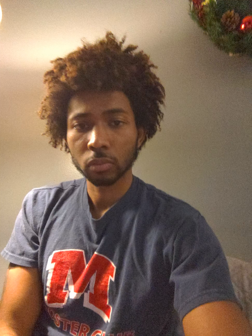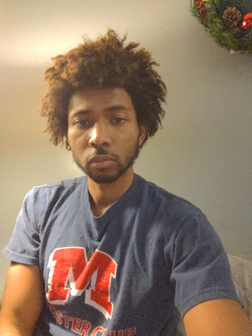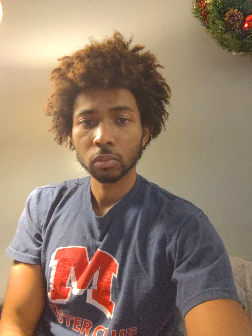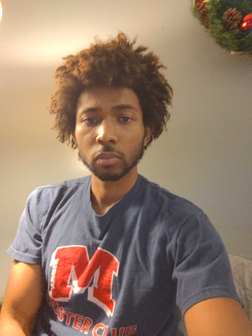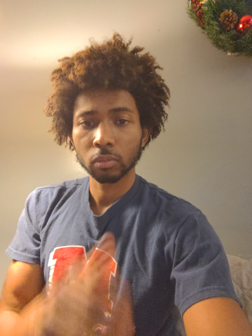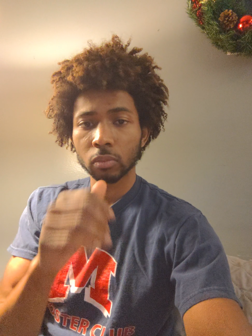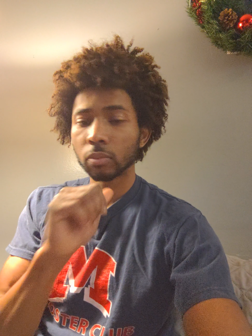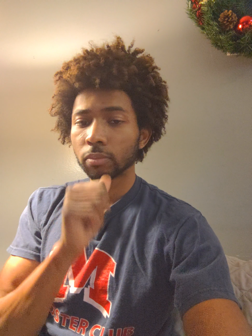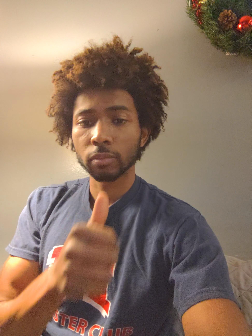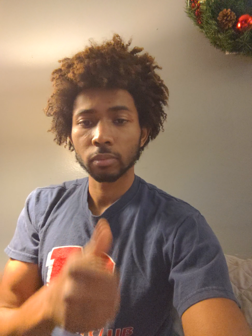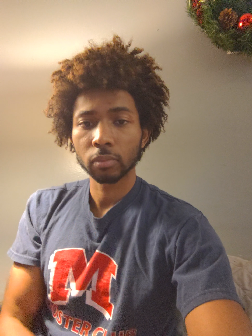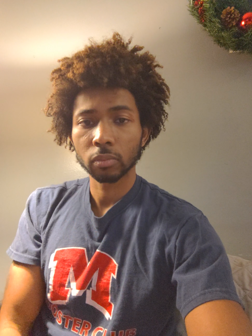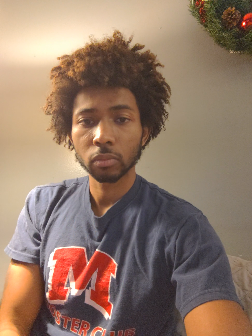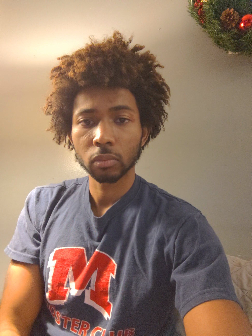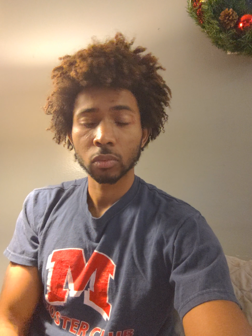not